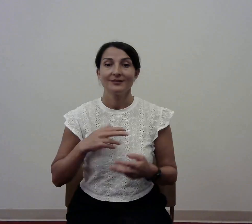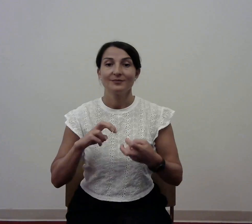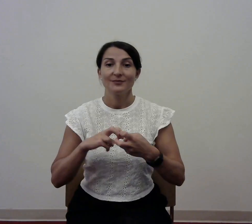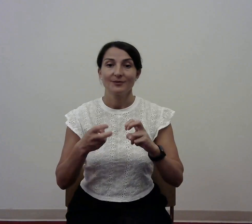problem